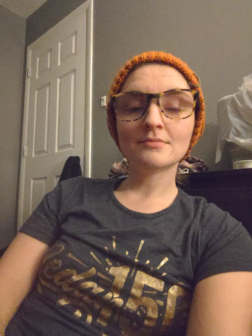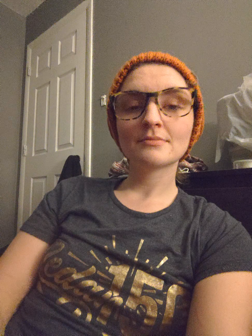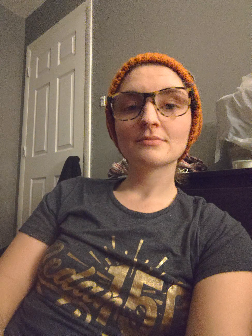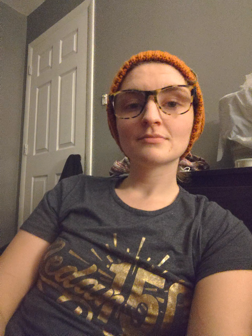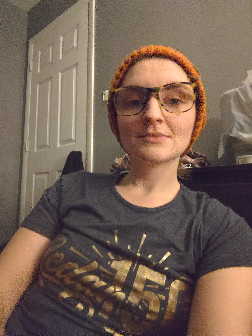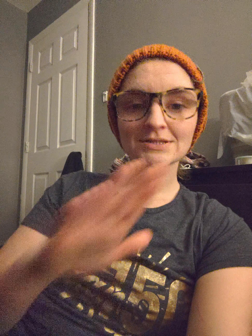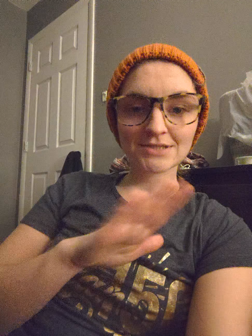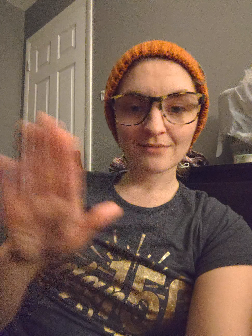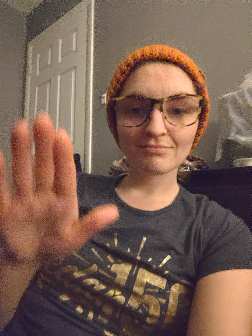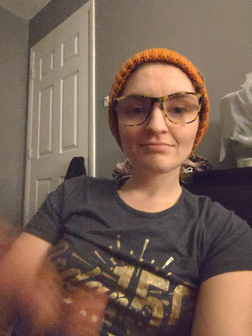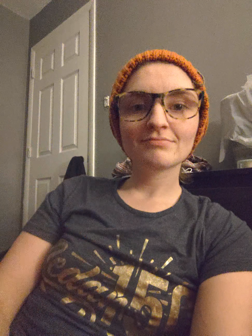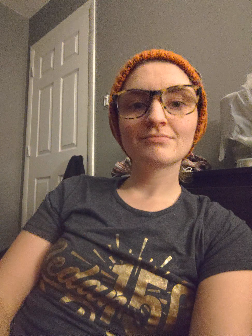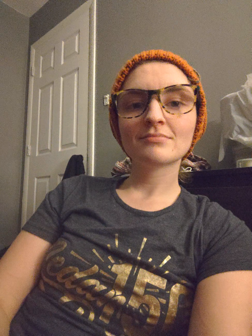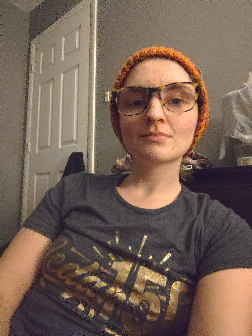clean